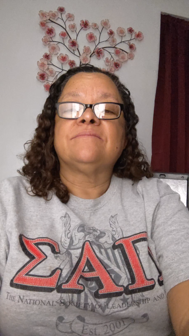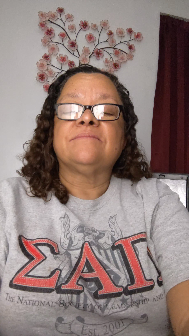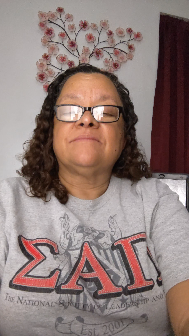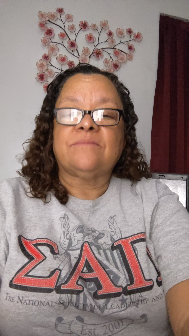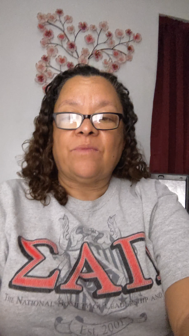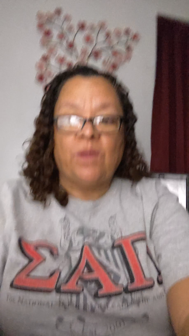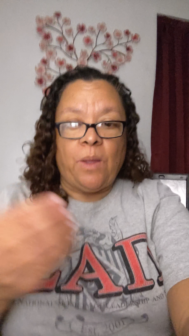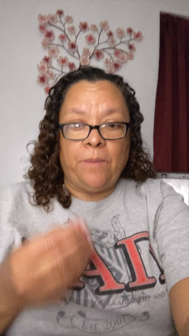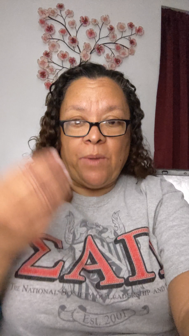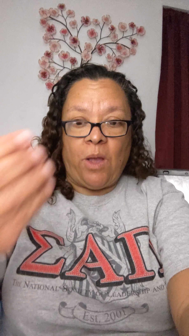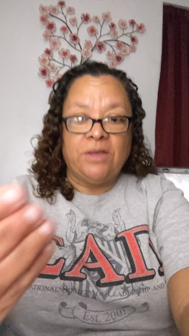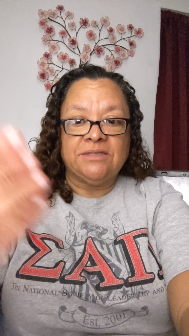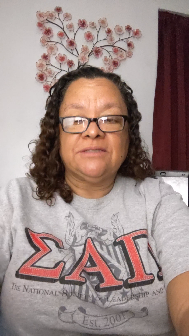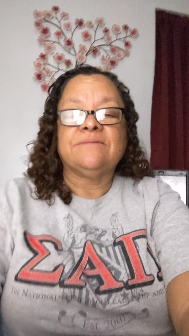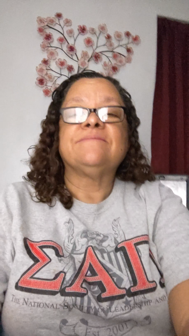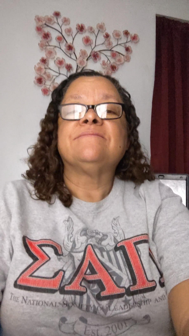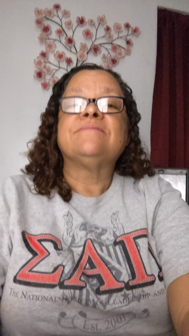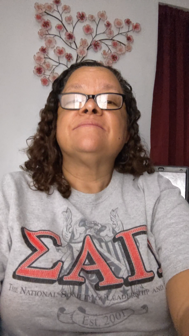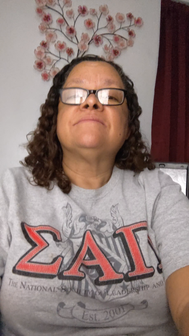buy